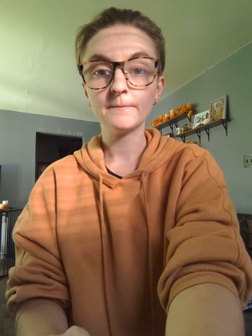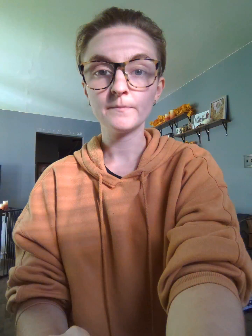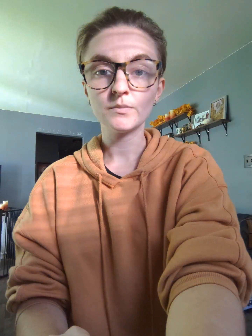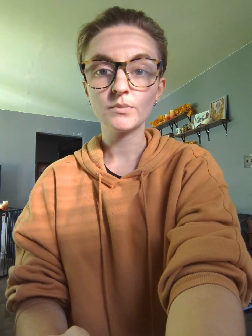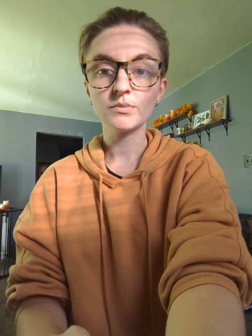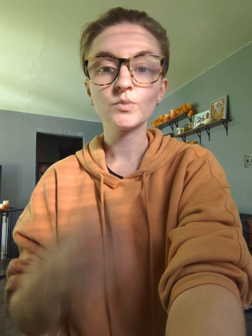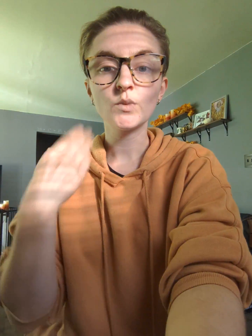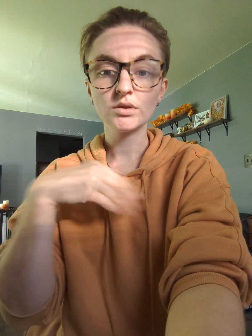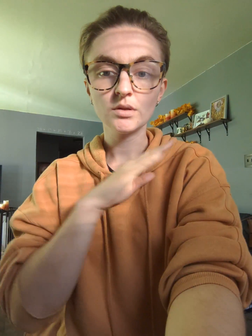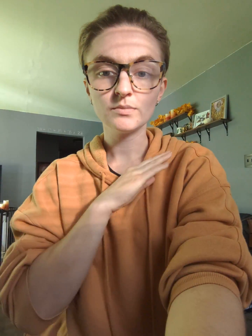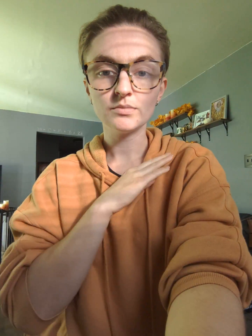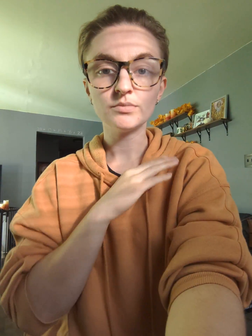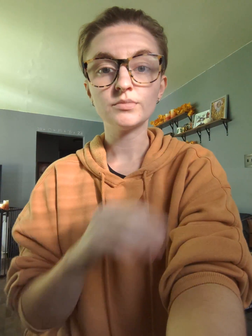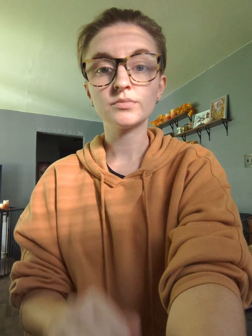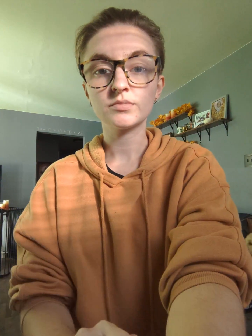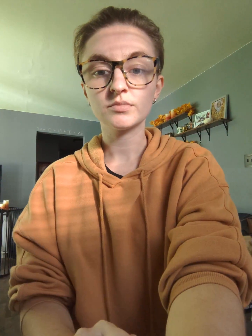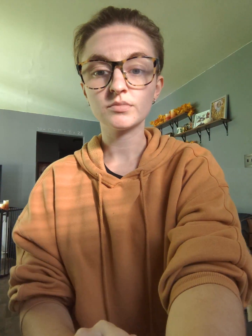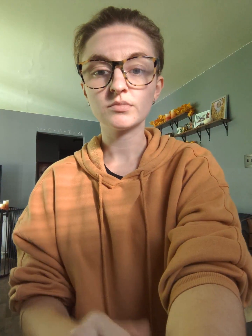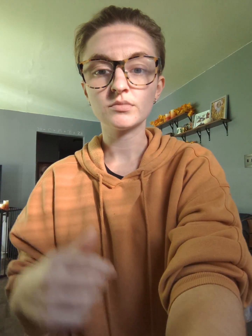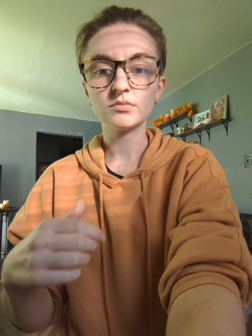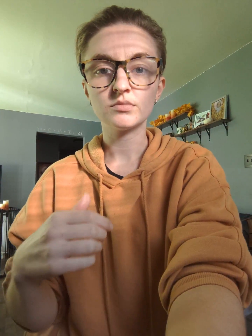scarf